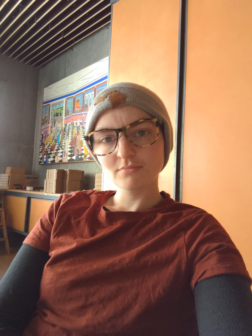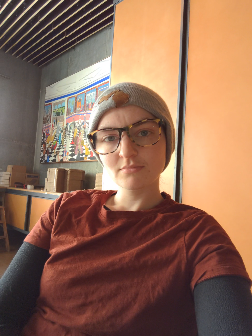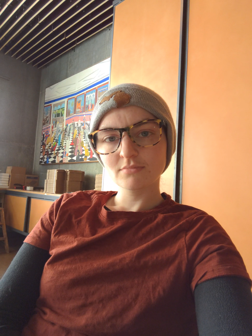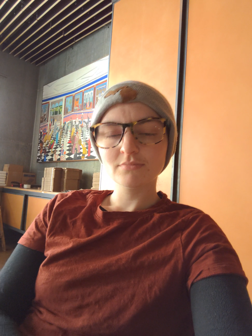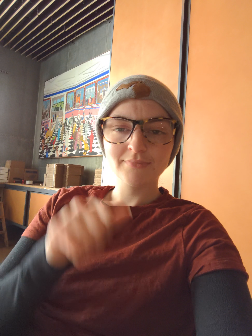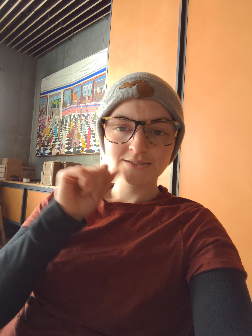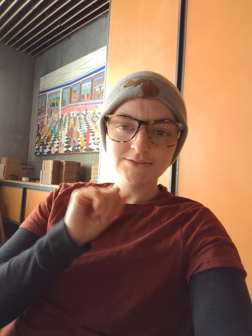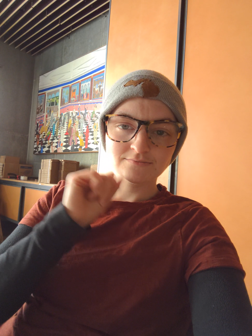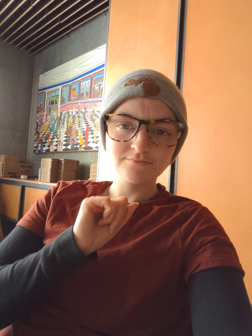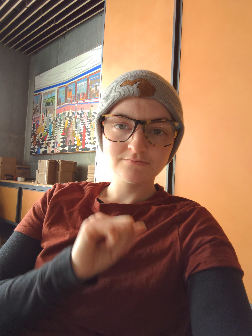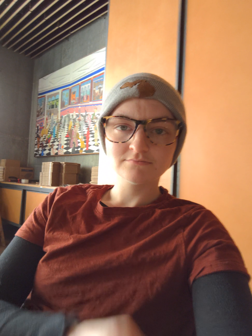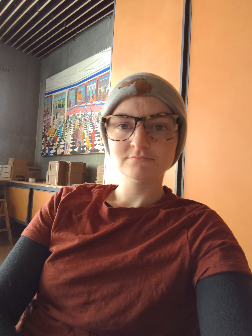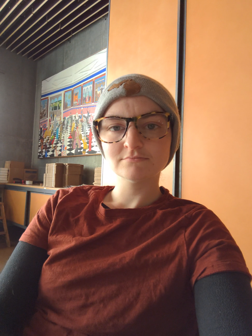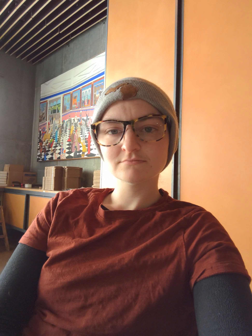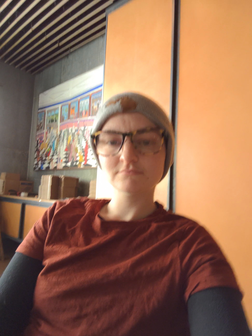aunt